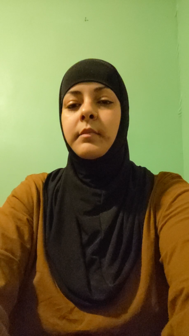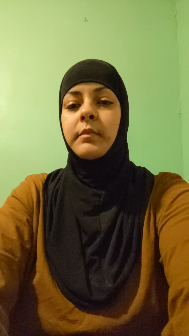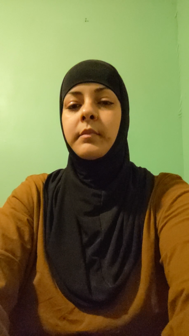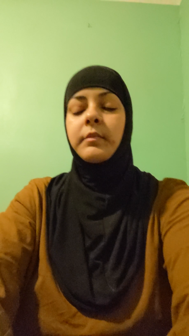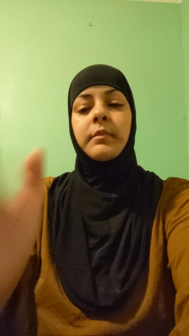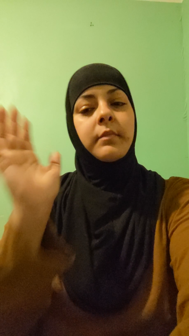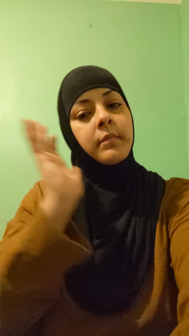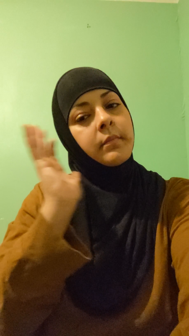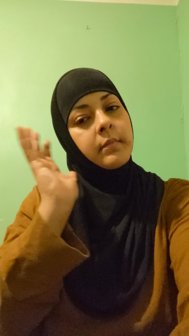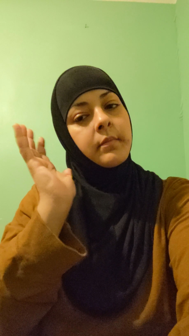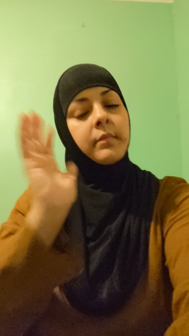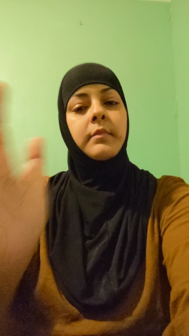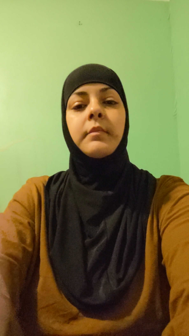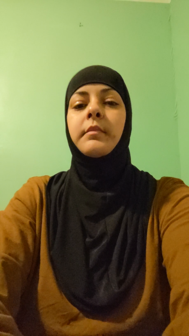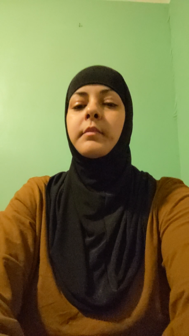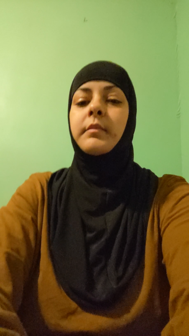pillow